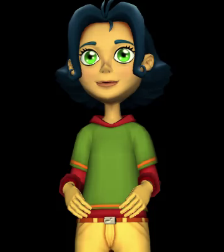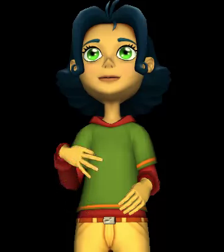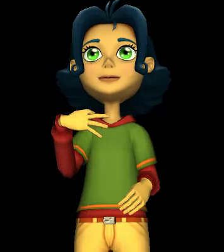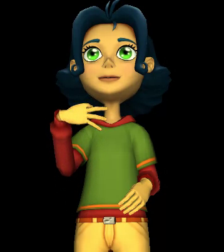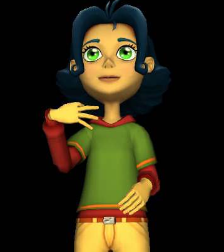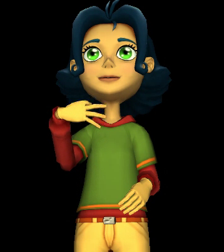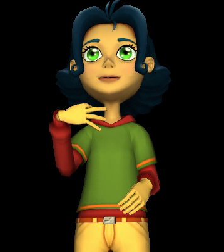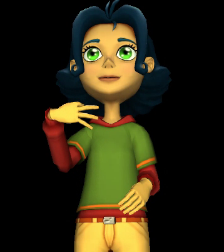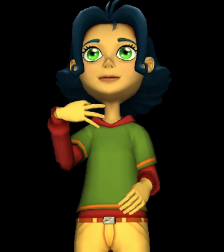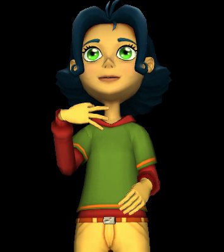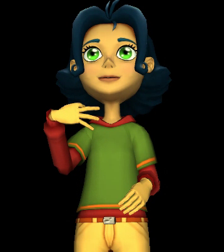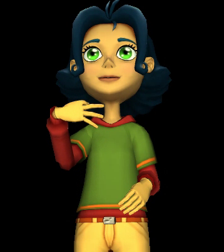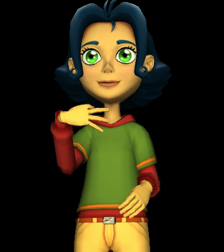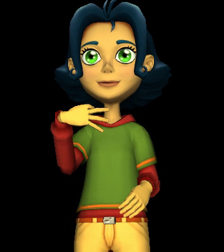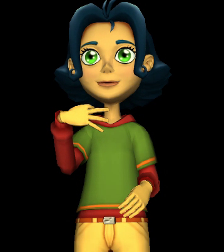تلقائي